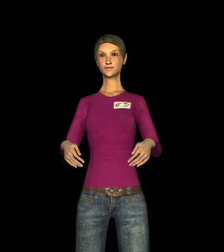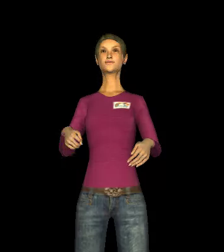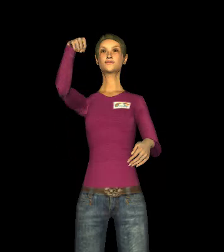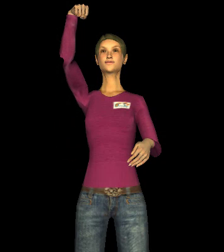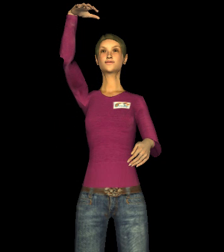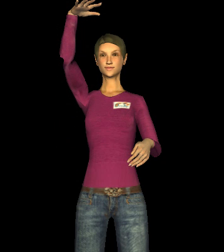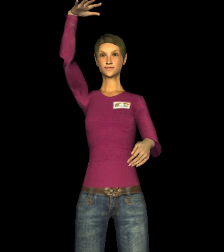ضوء